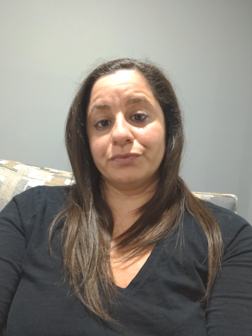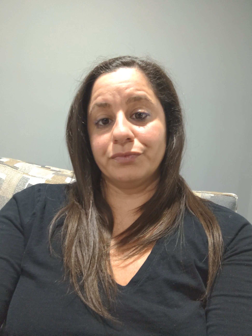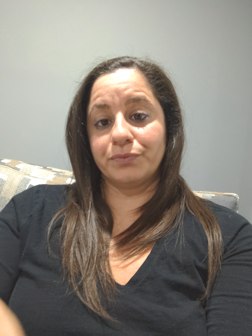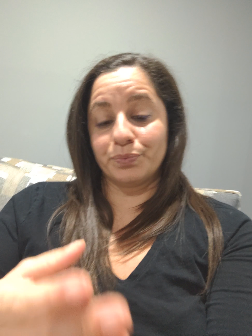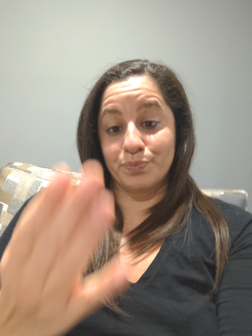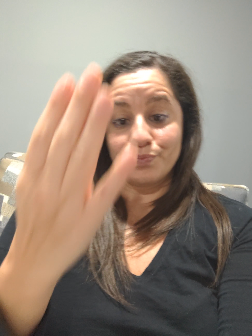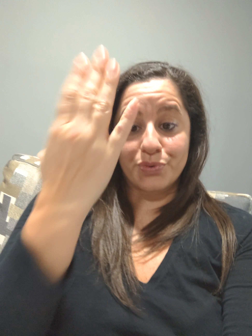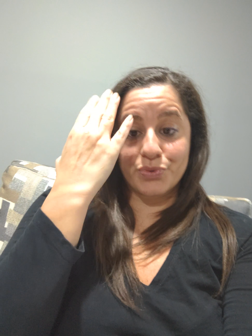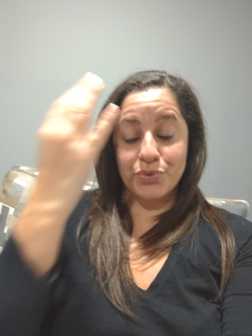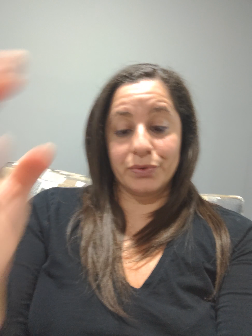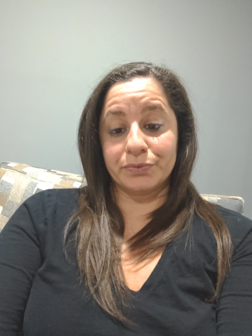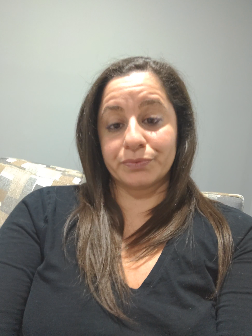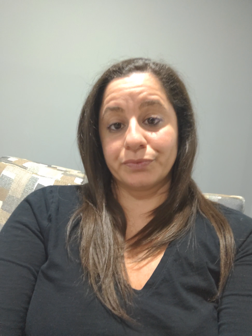morning